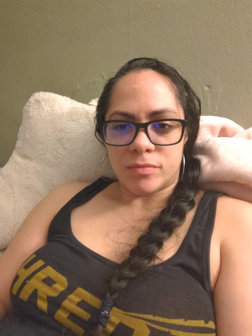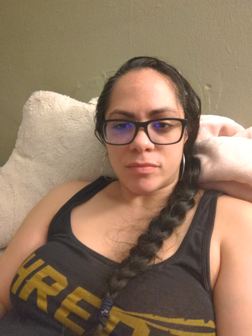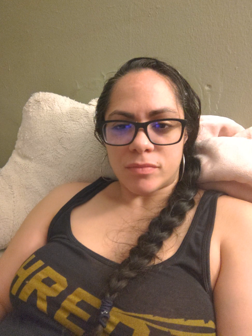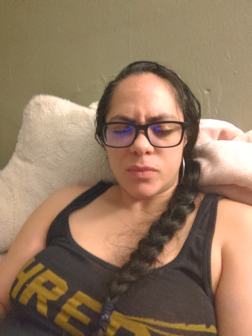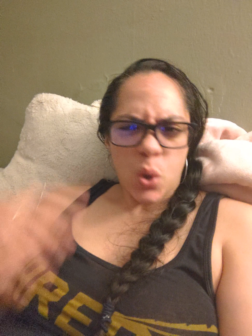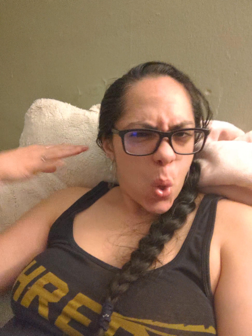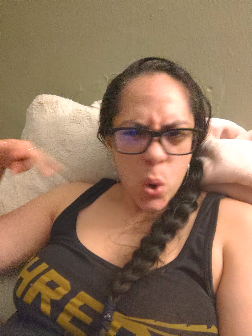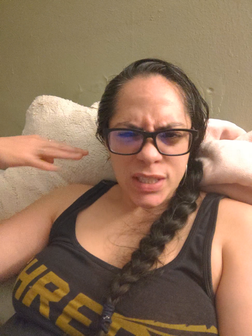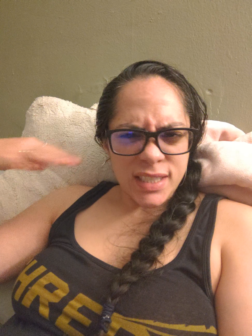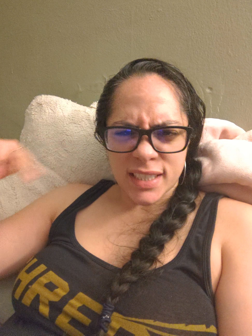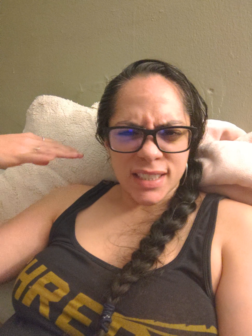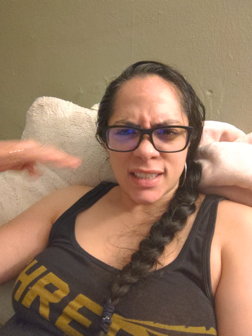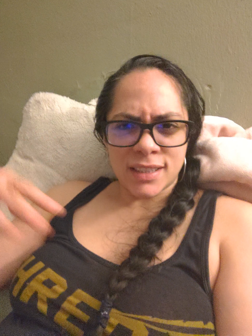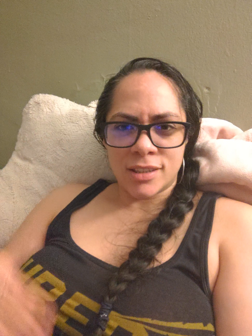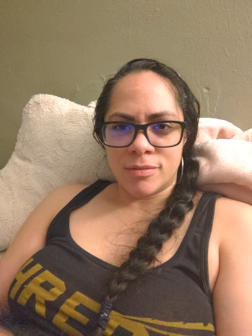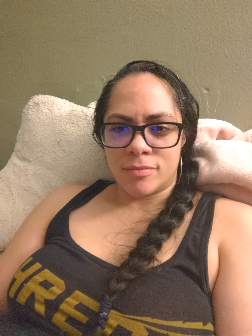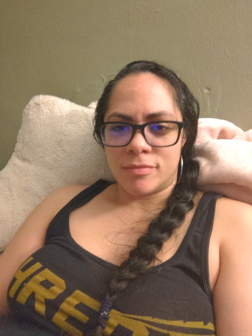noisy